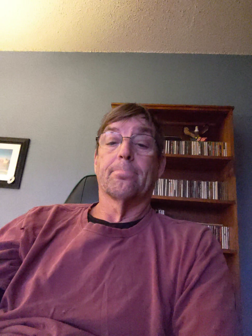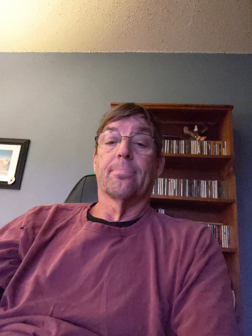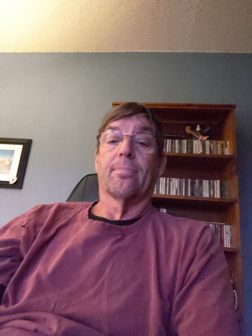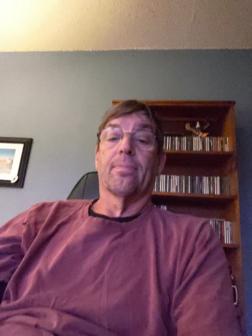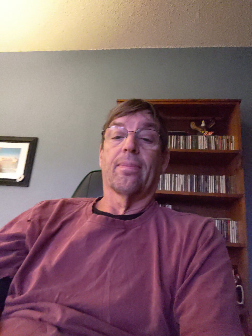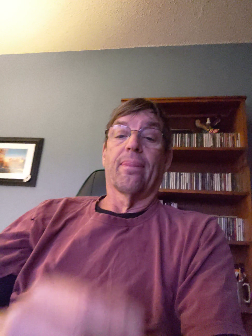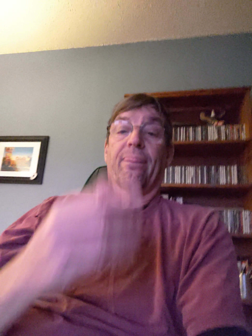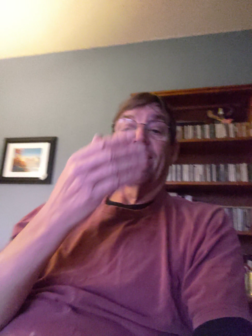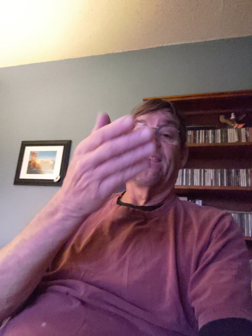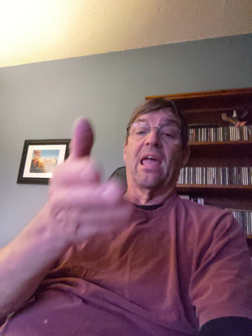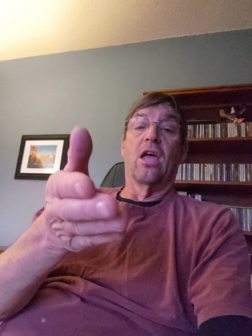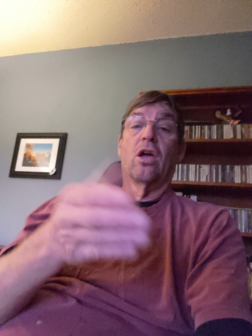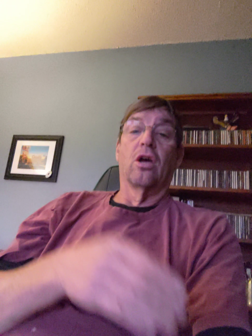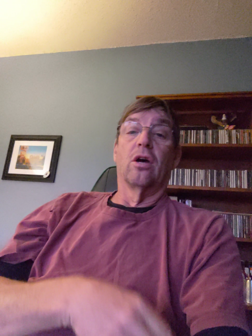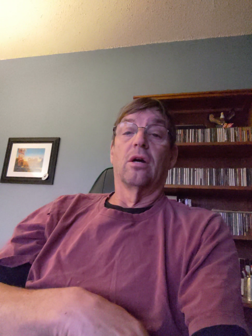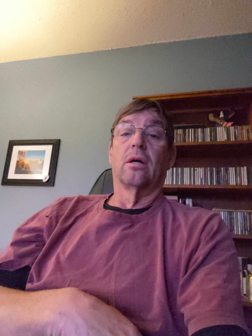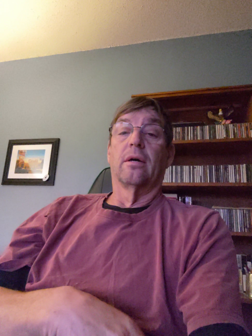there